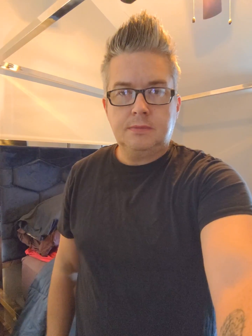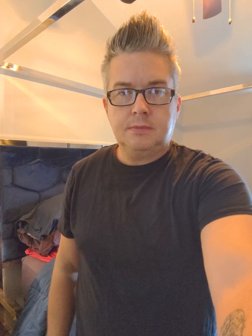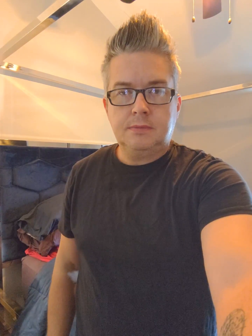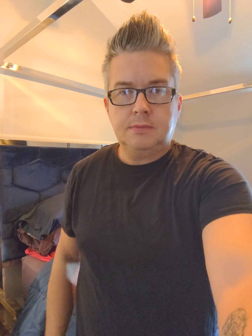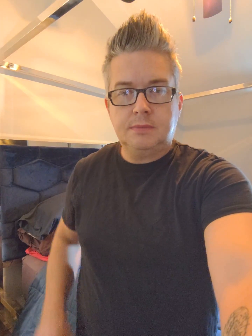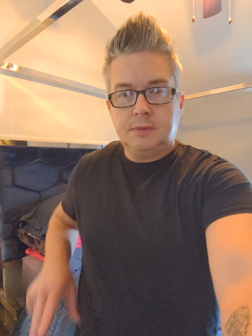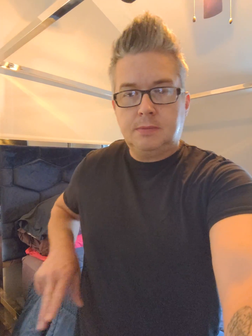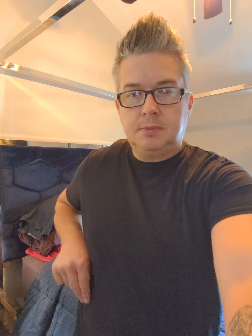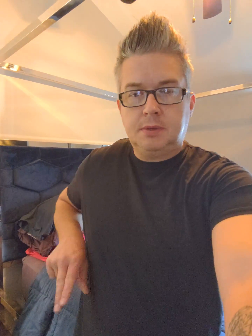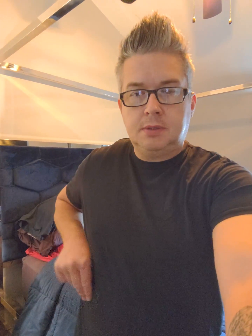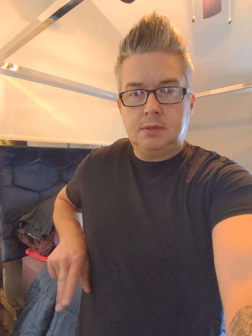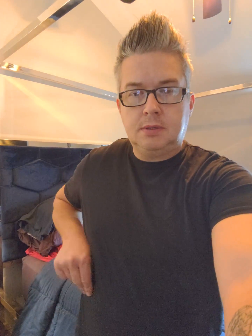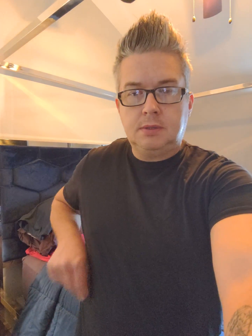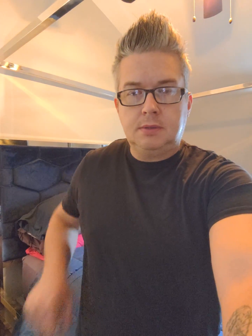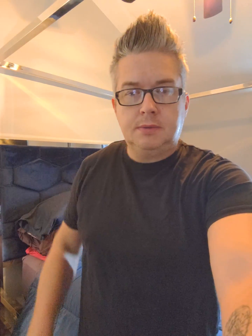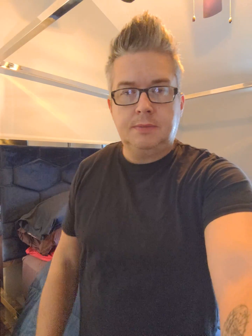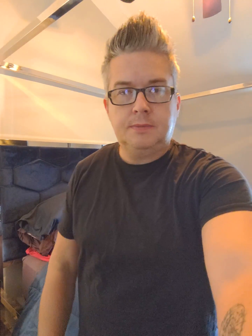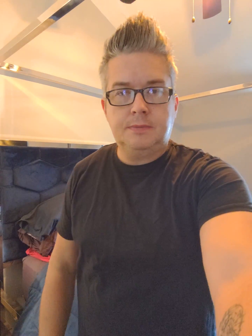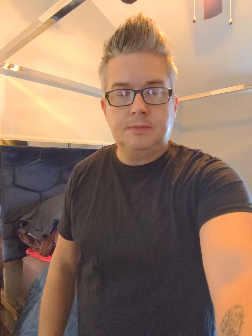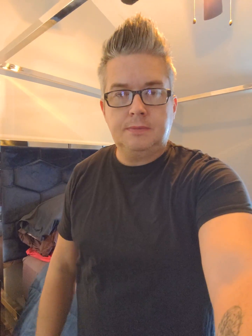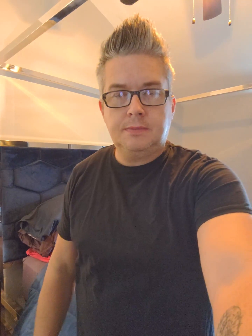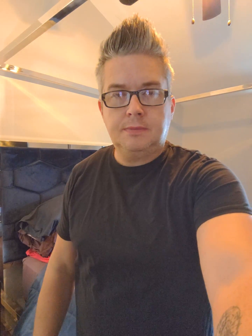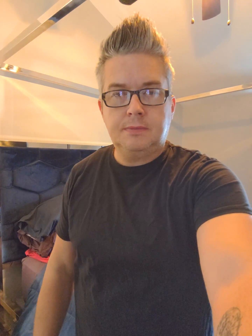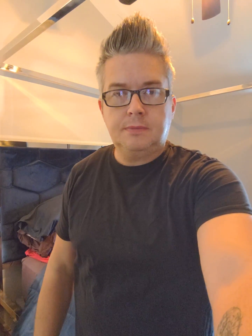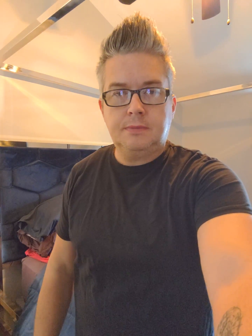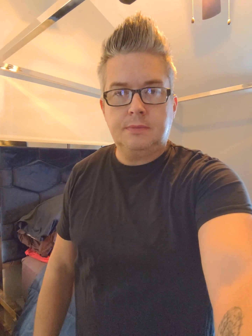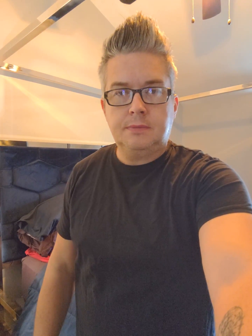diaper